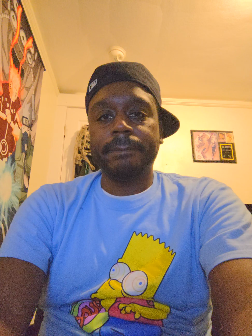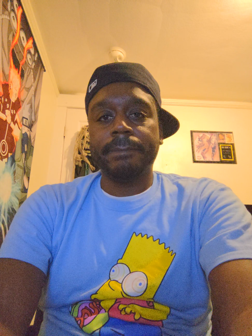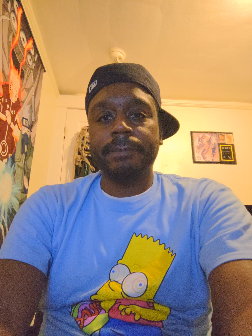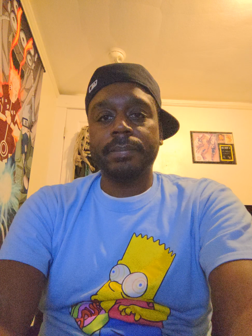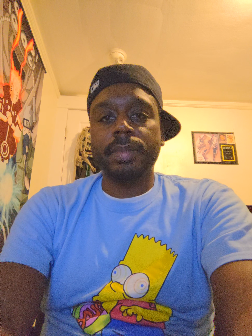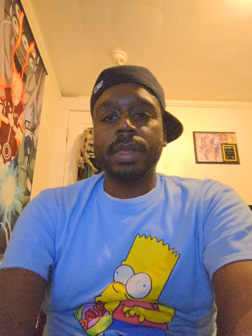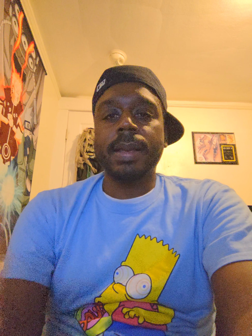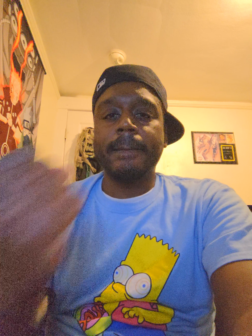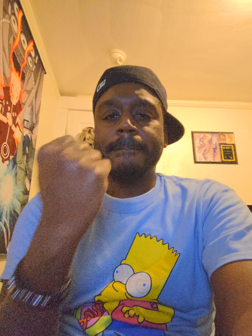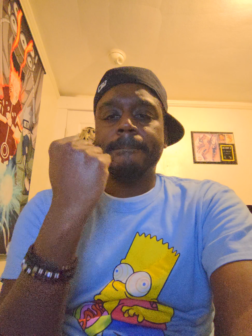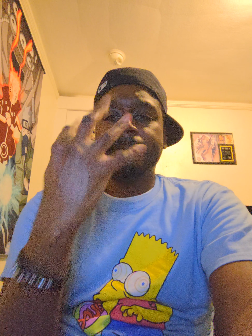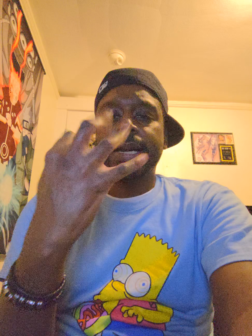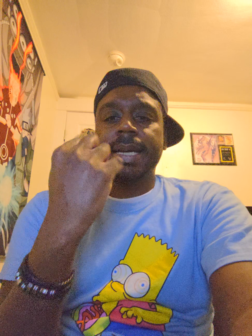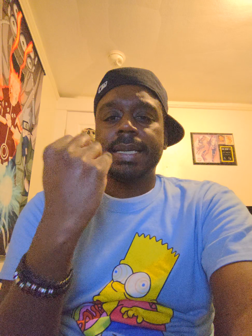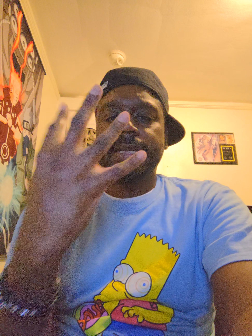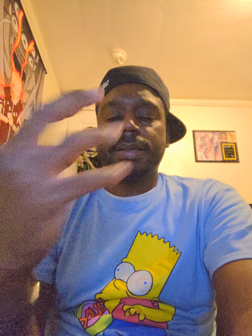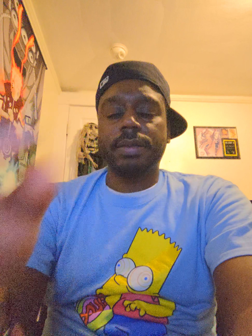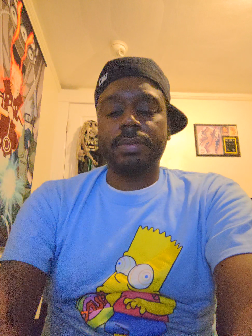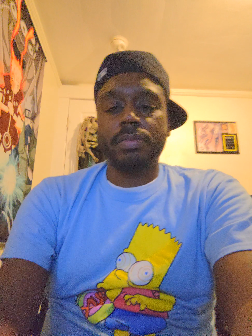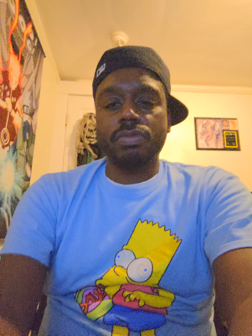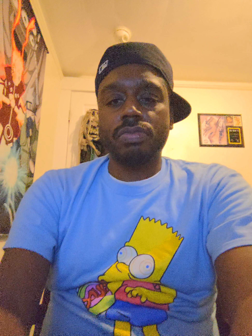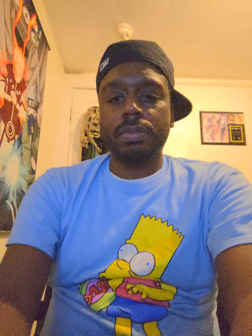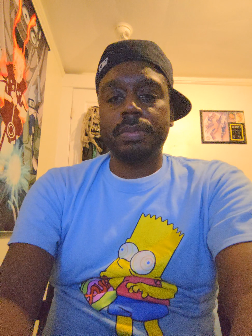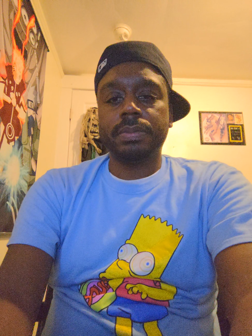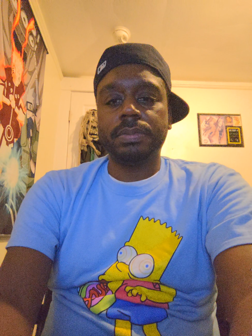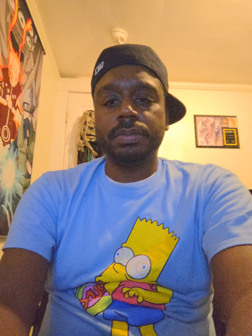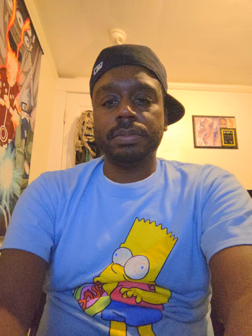many